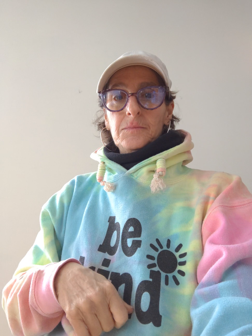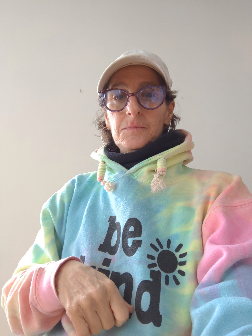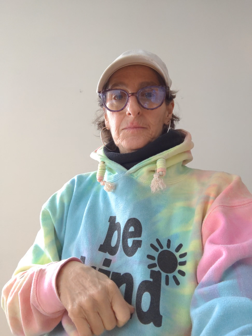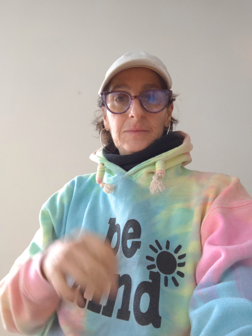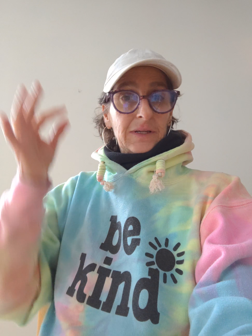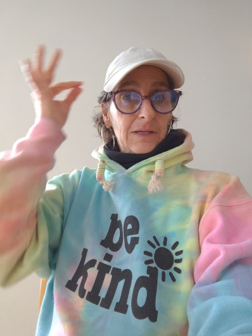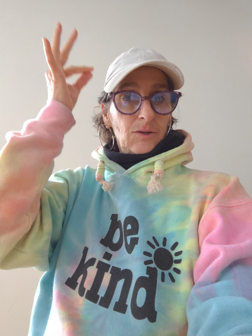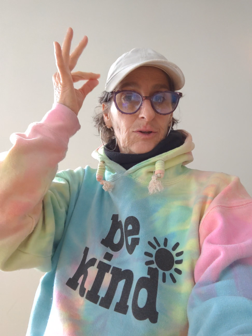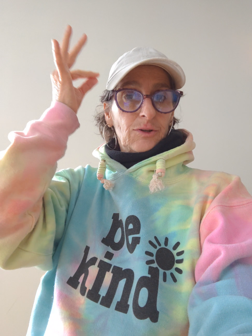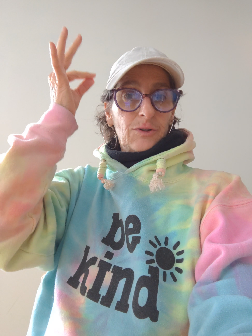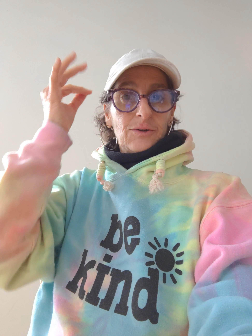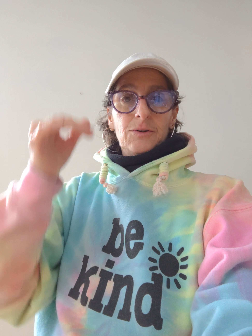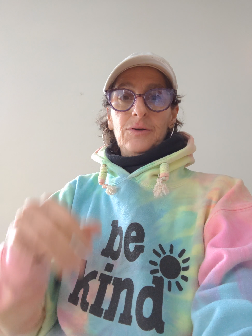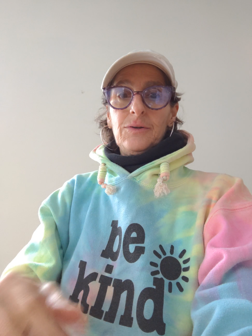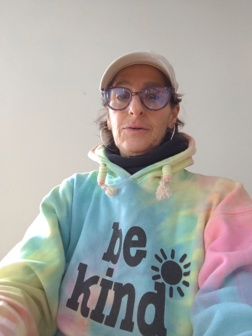hair